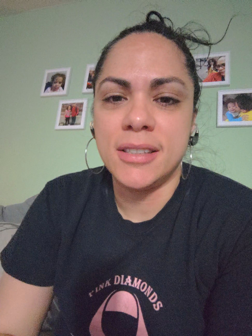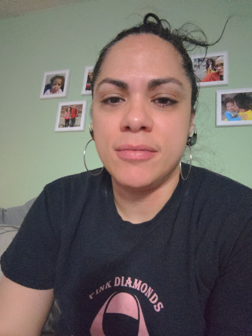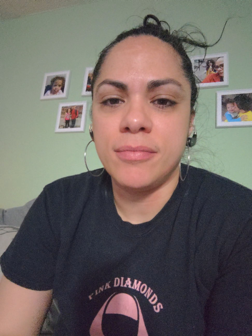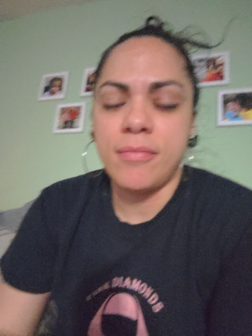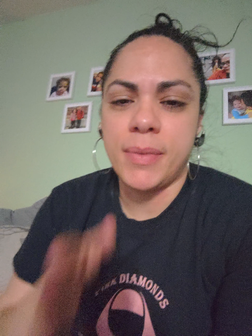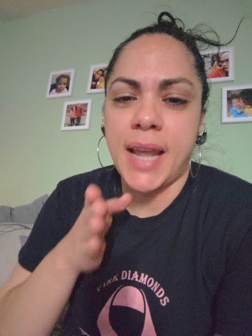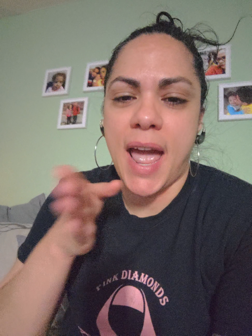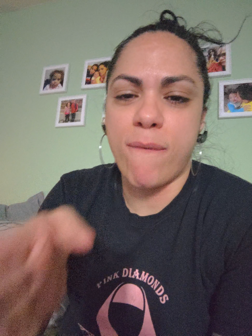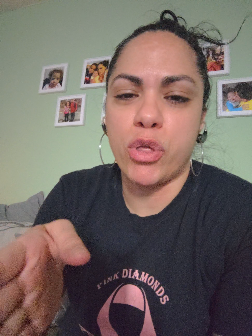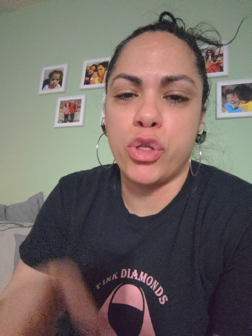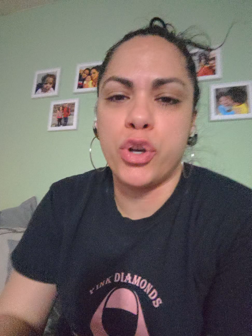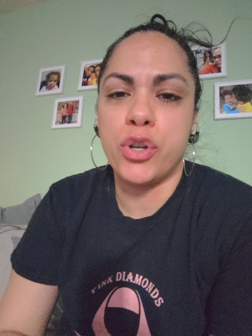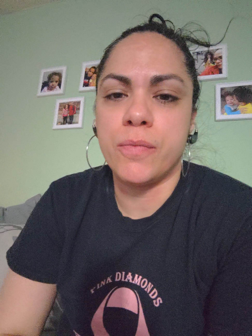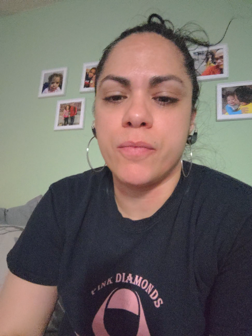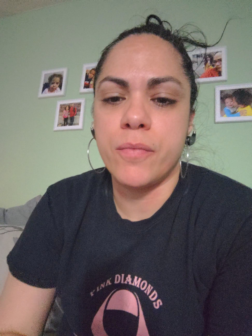after